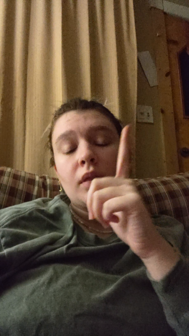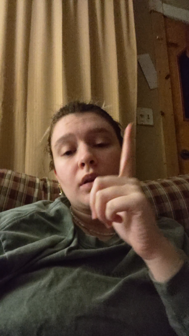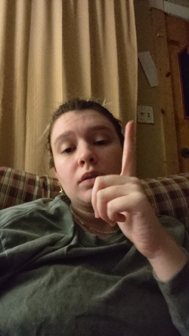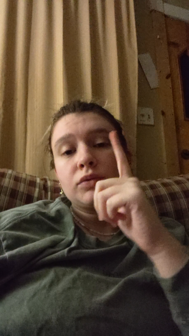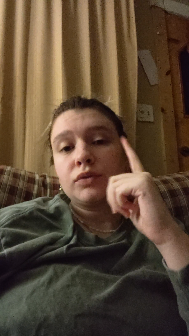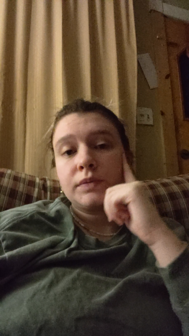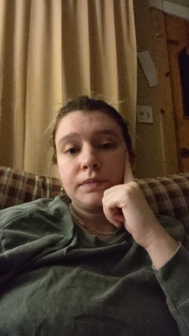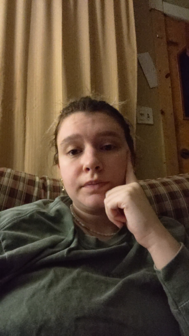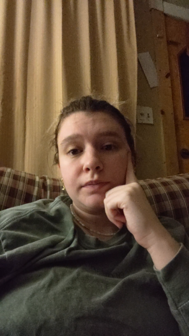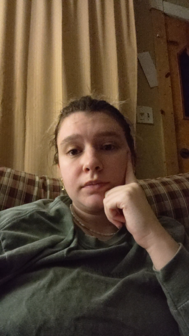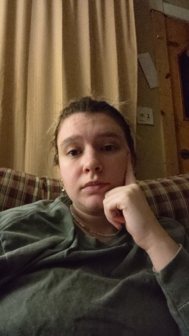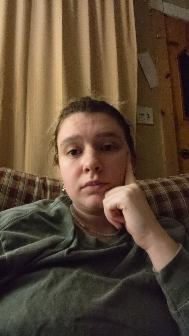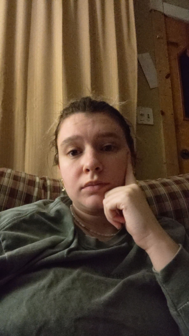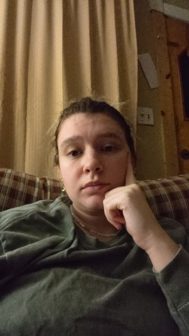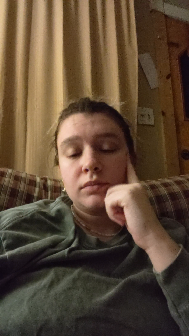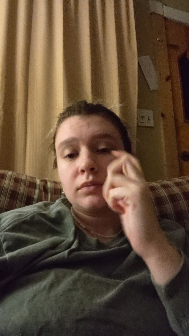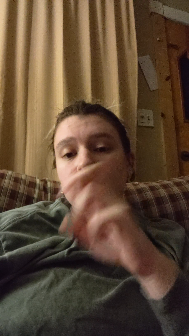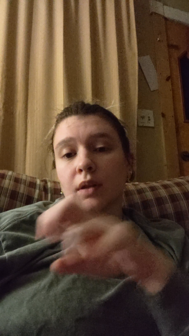couch